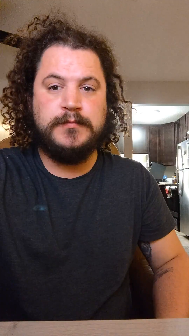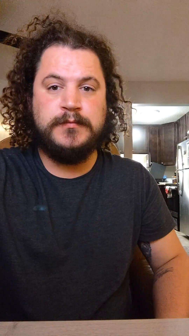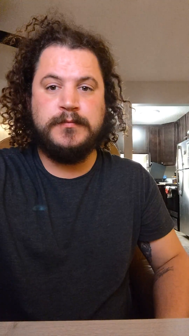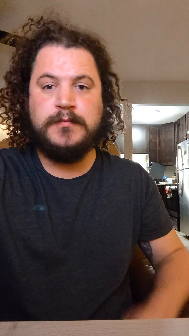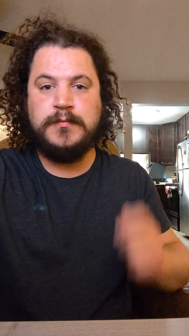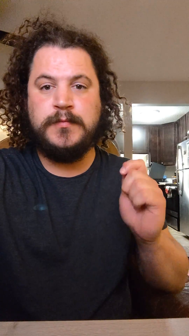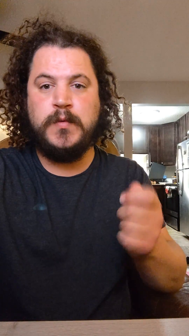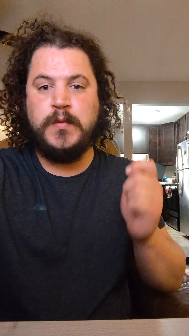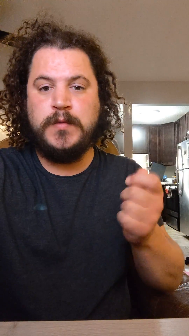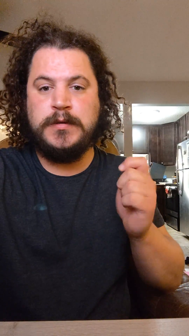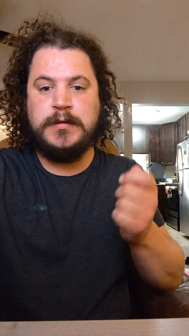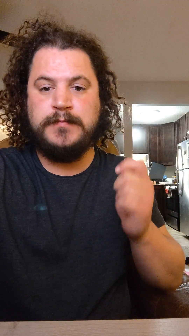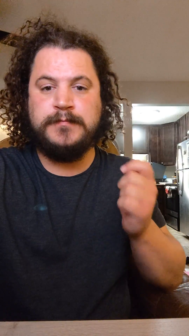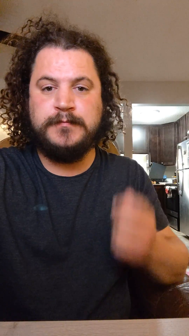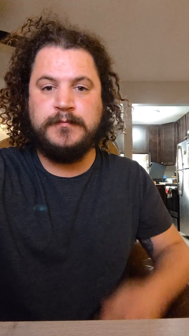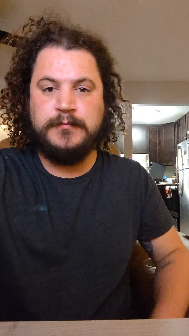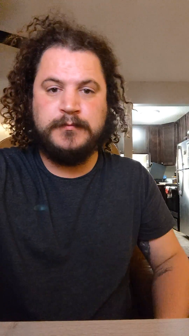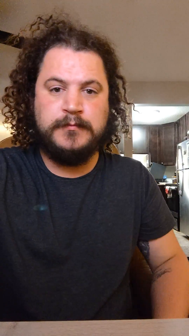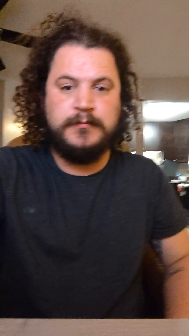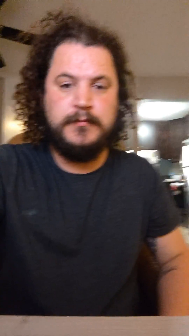cart